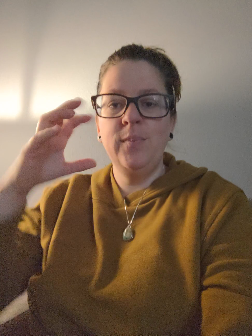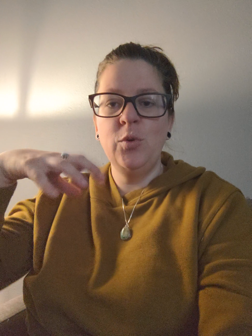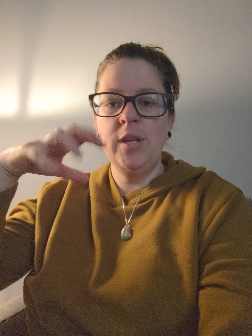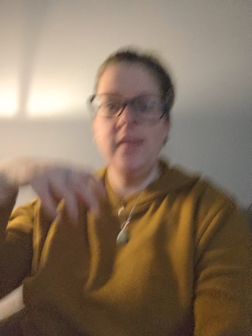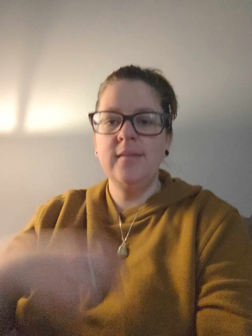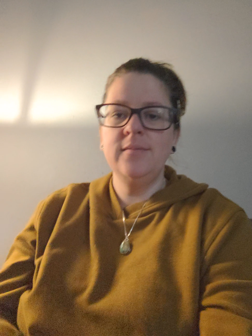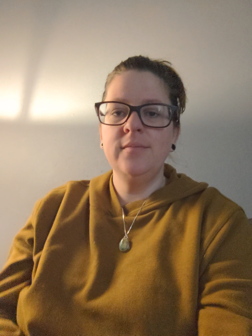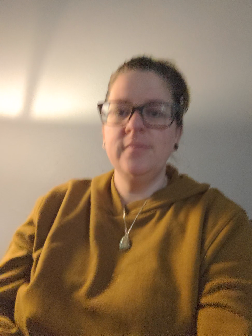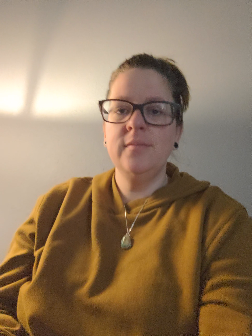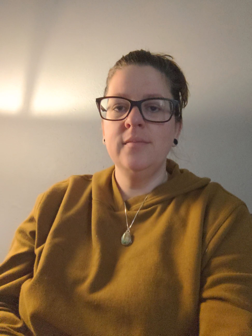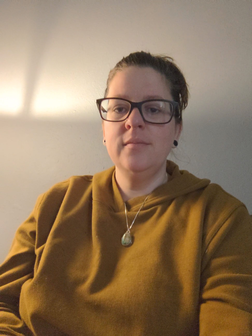rain